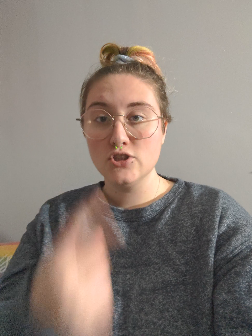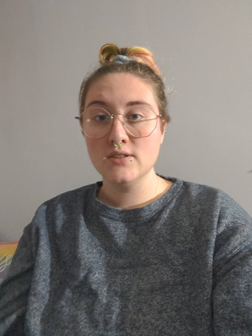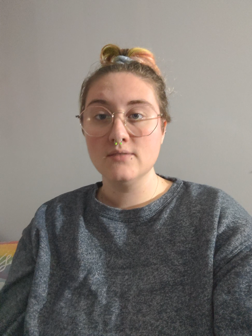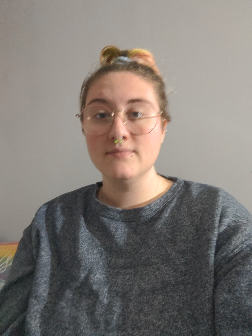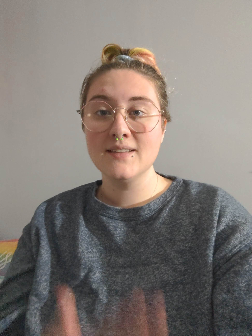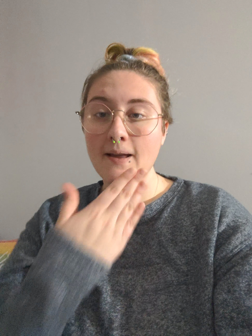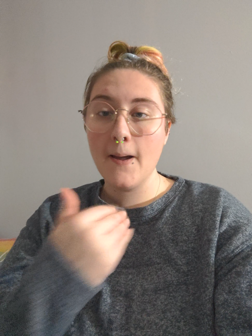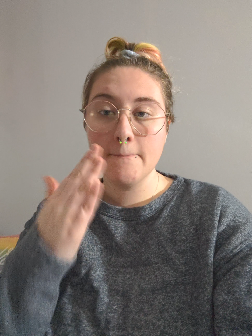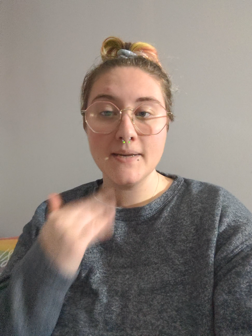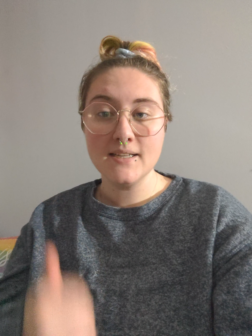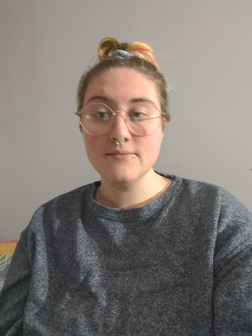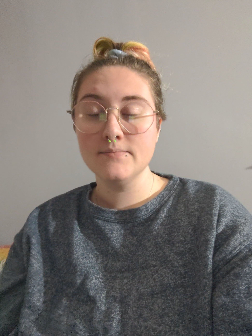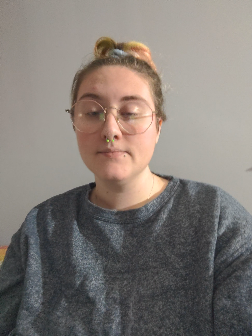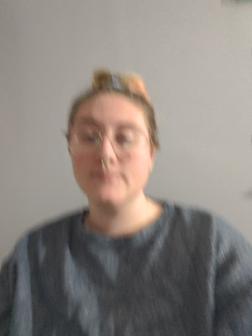napkin